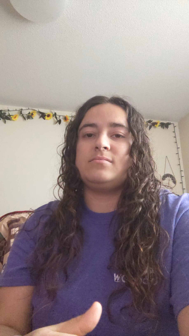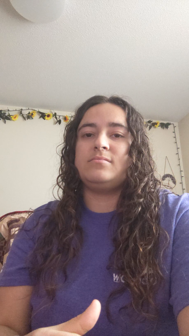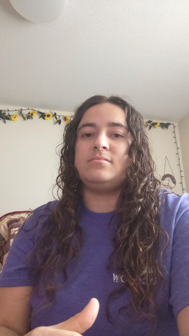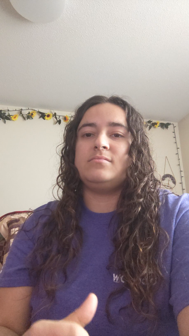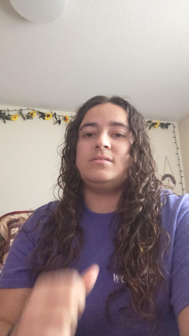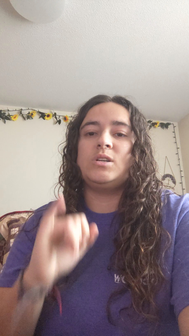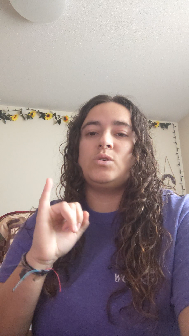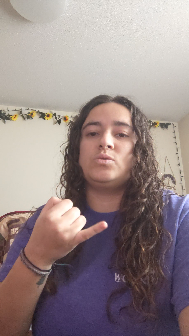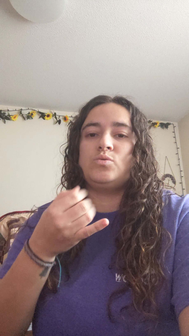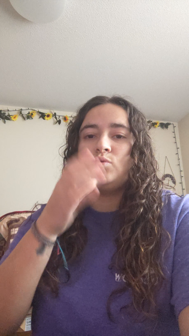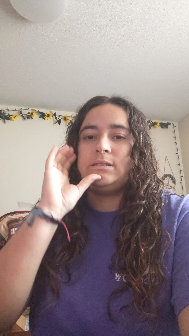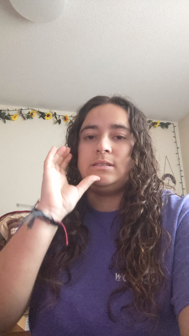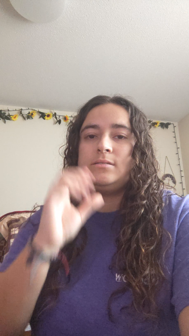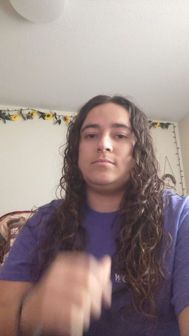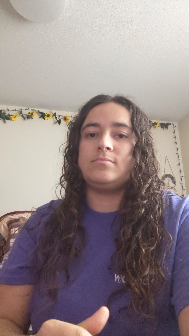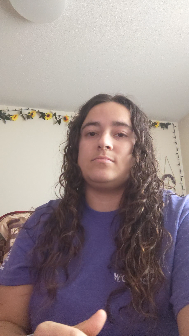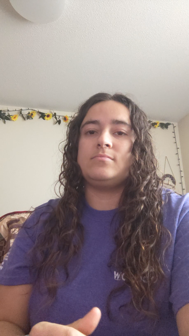juice